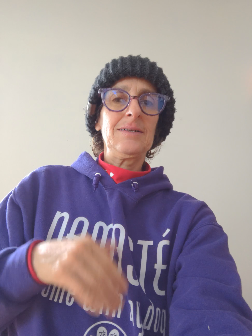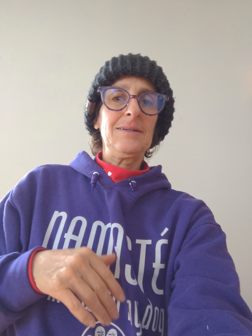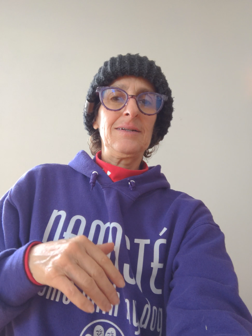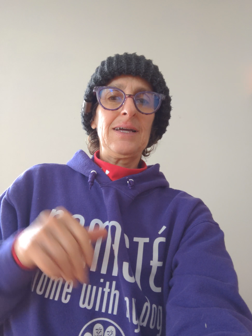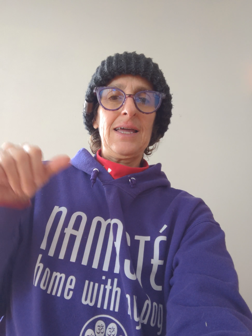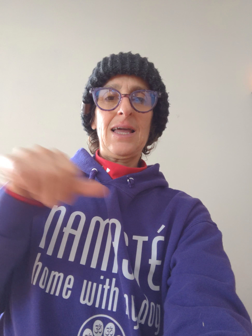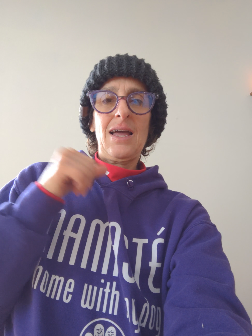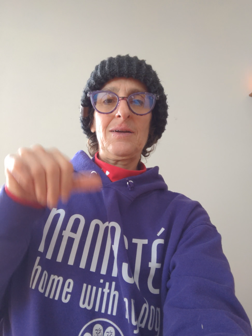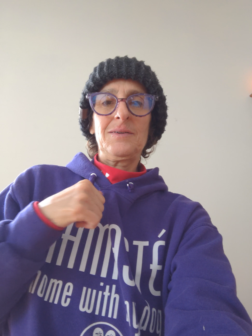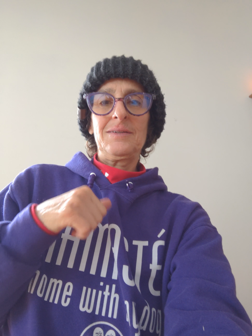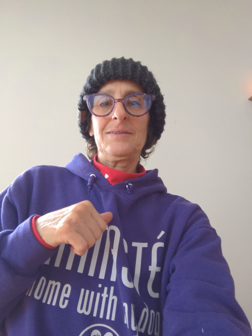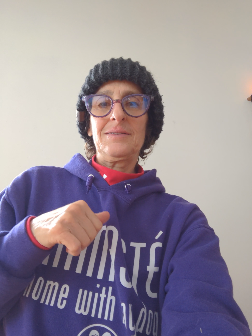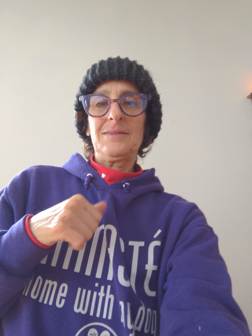carrot